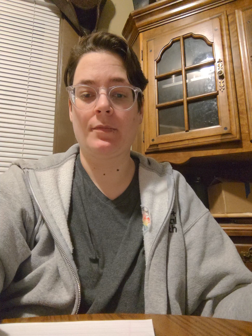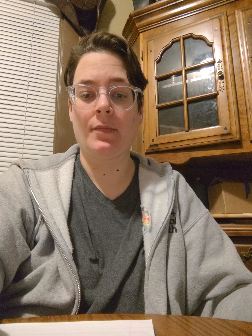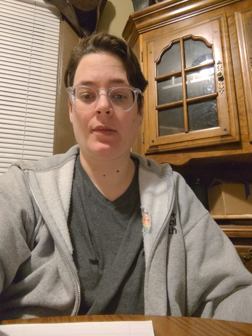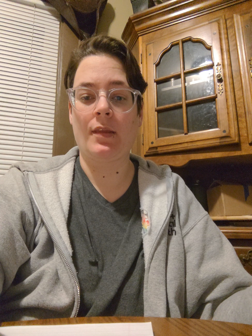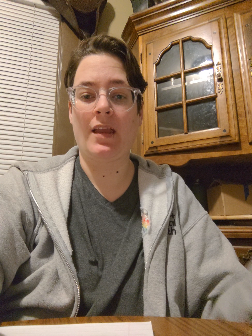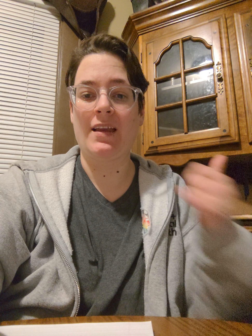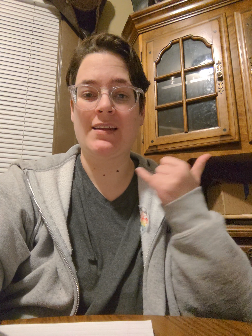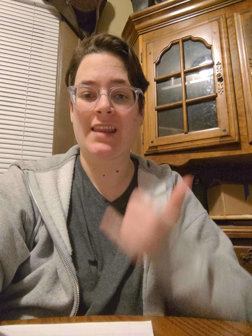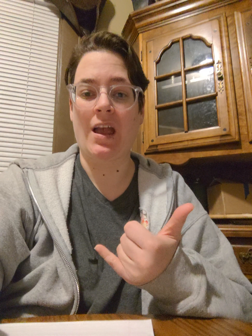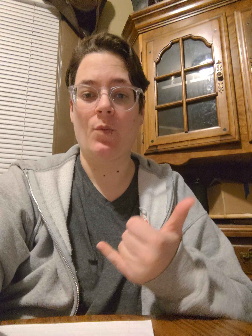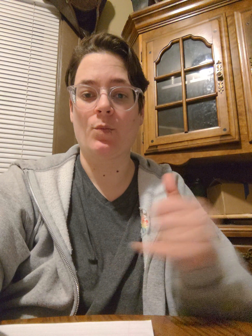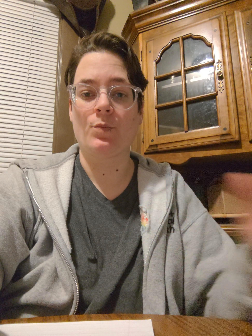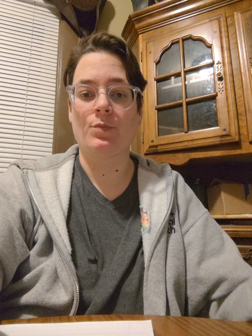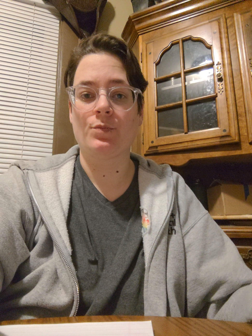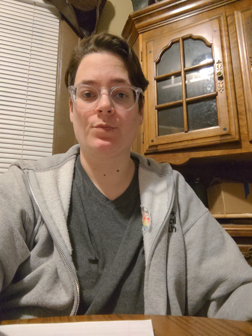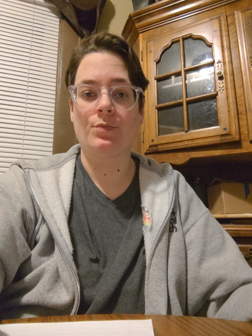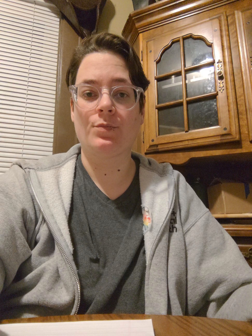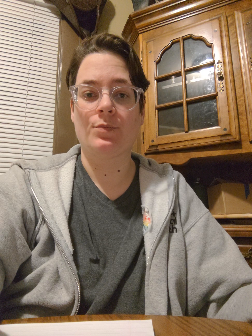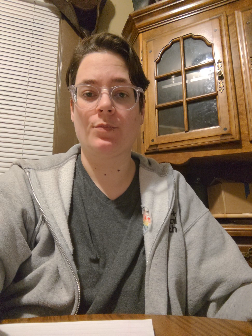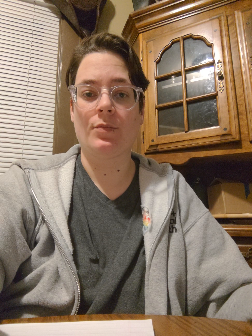now